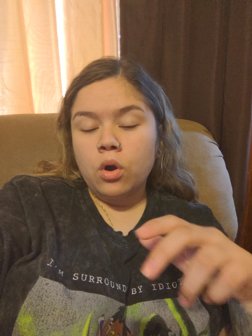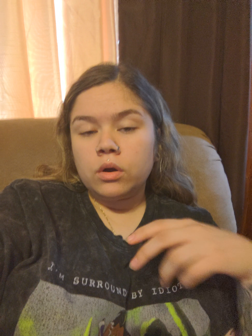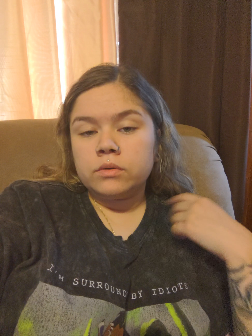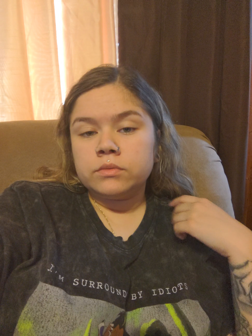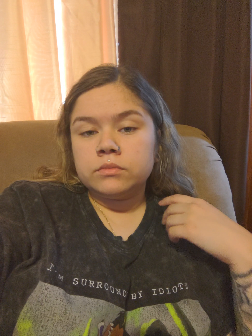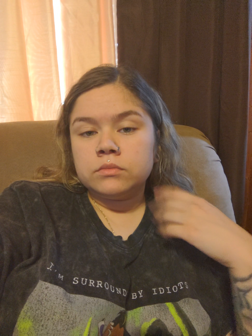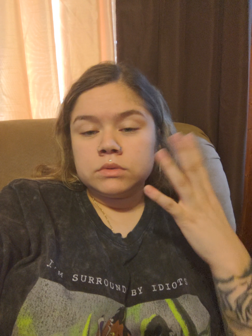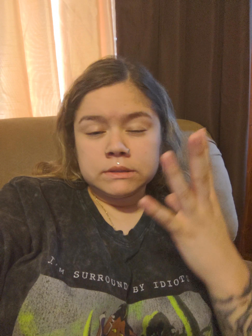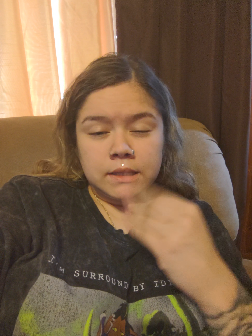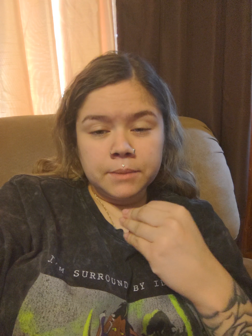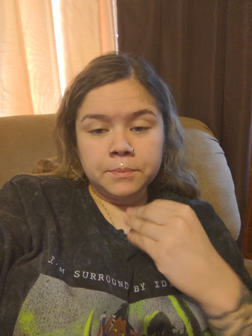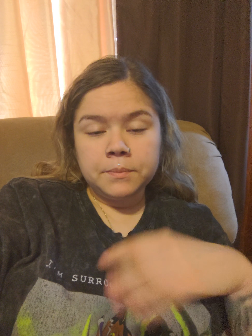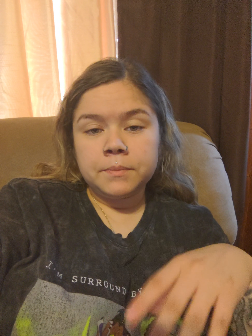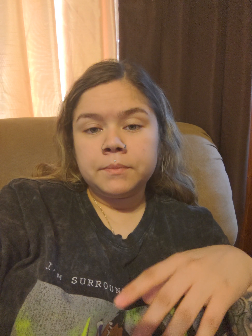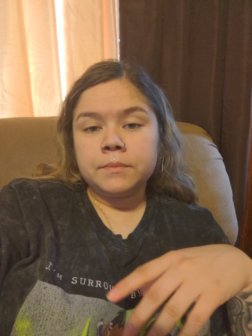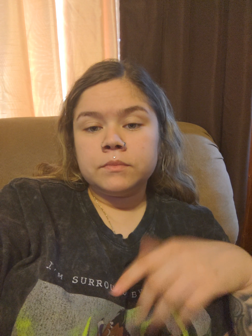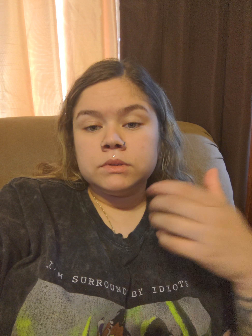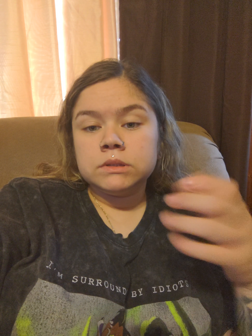asleep